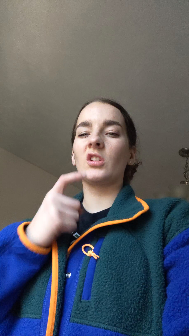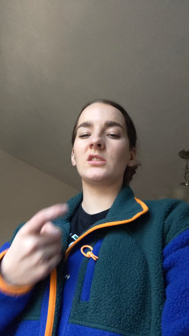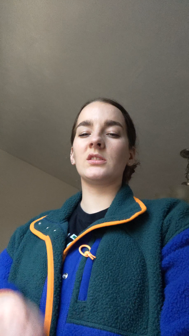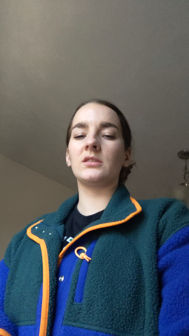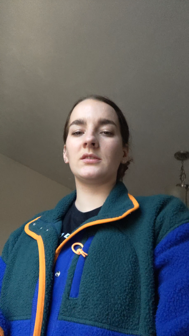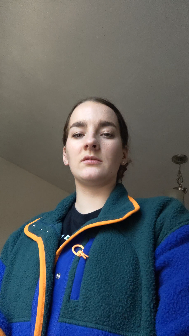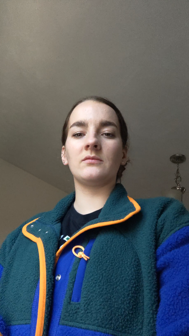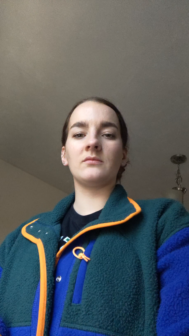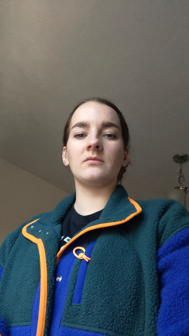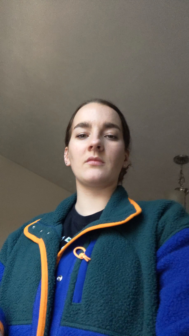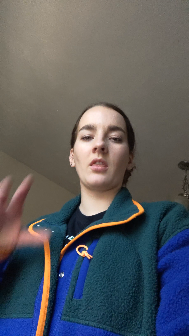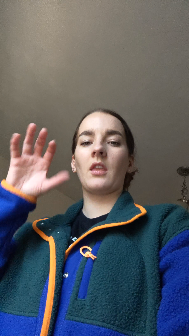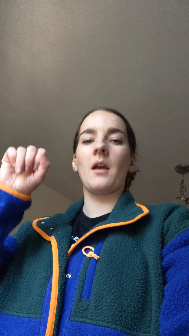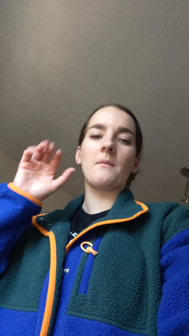climb